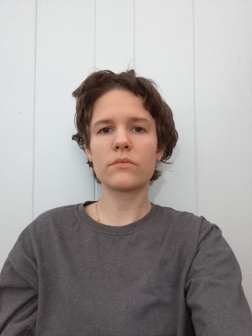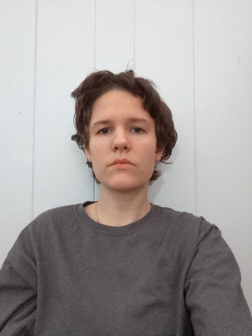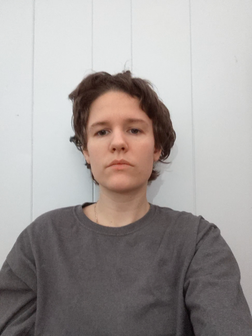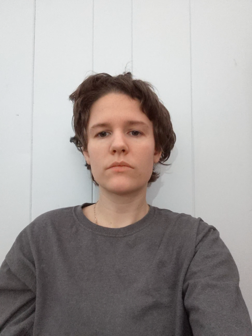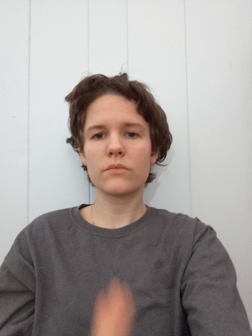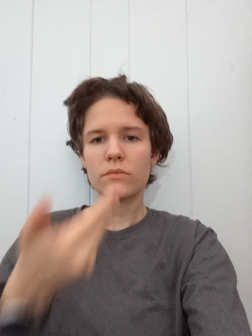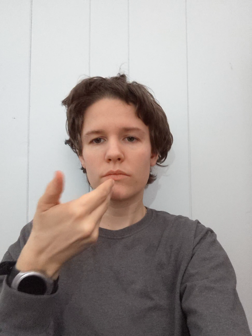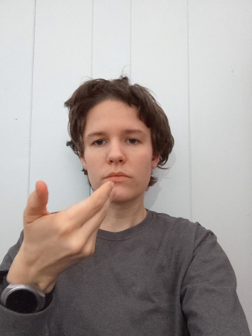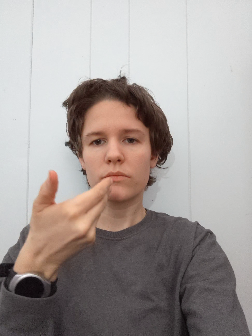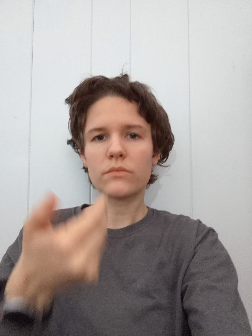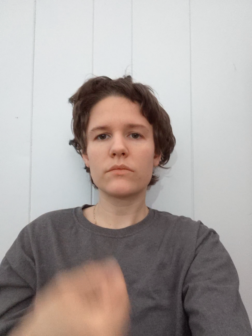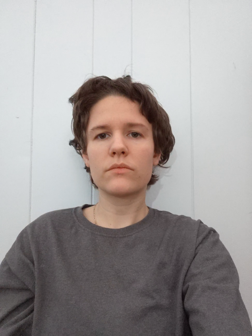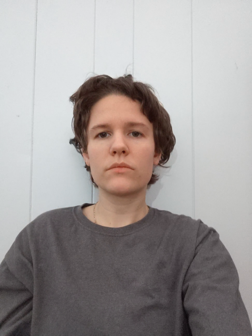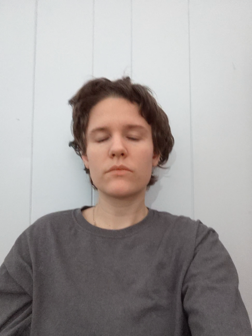pizza